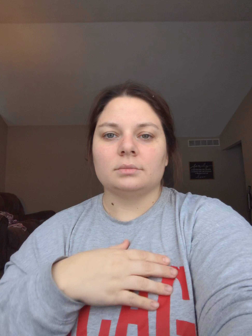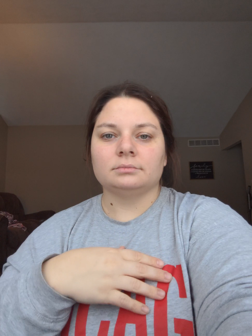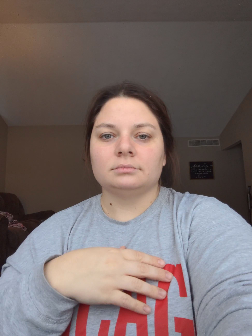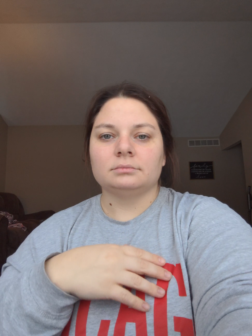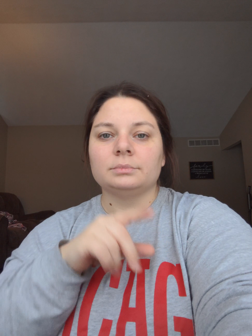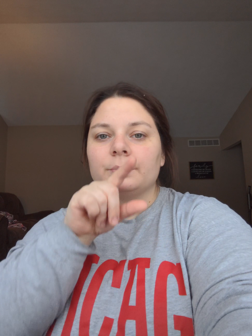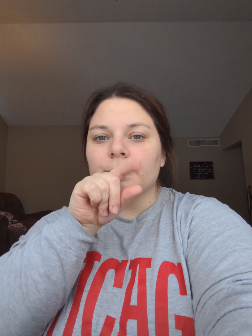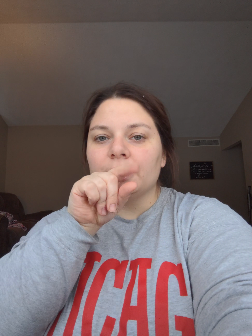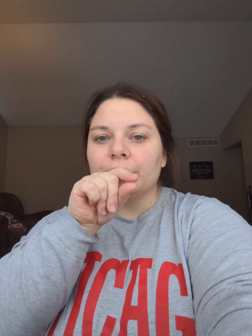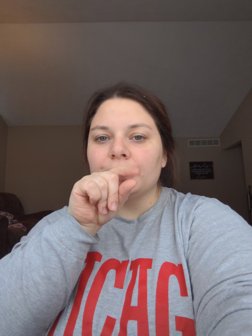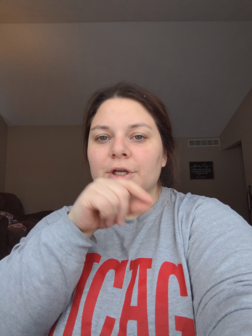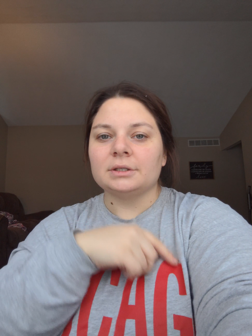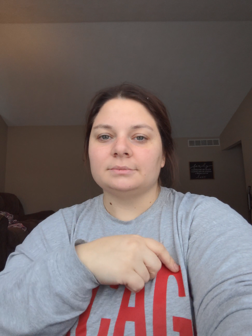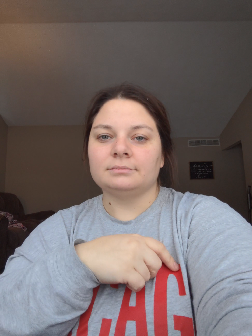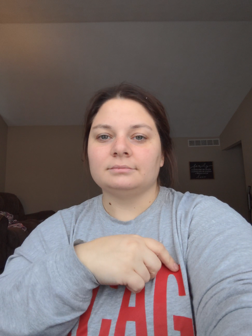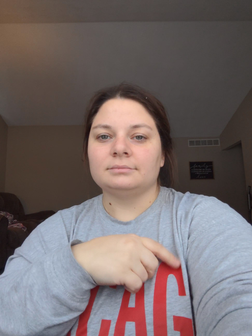bird